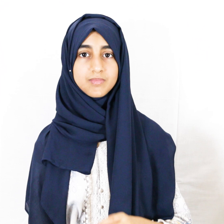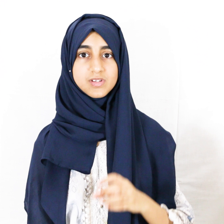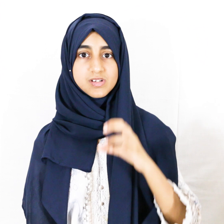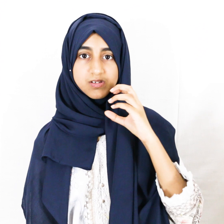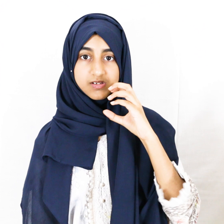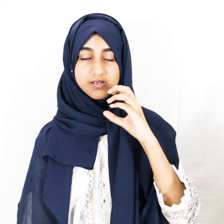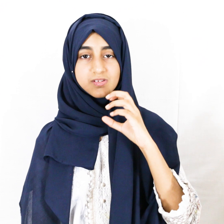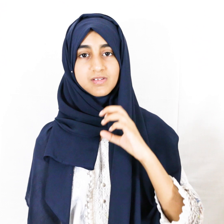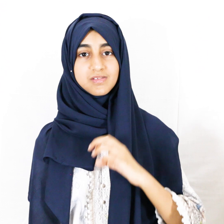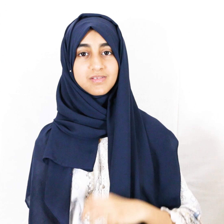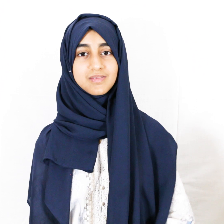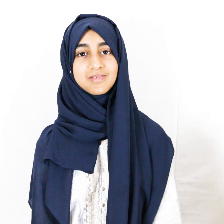stiff